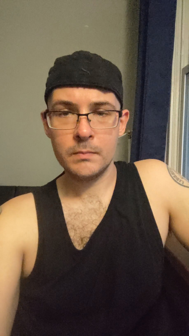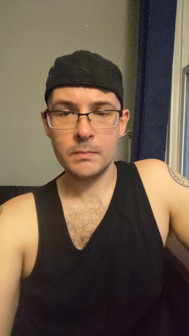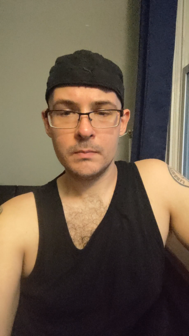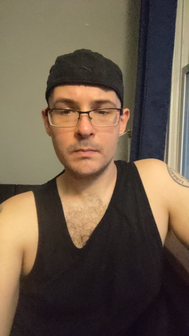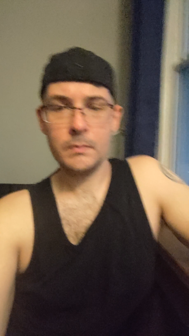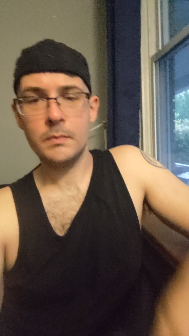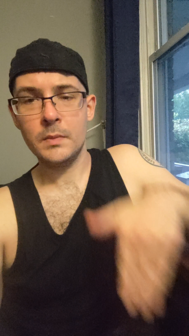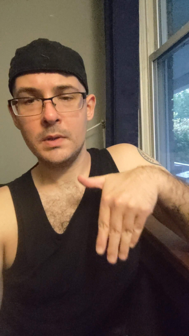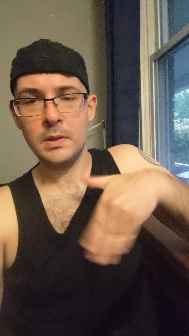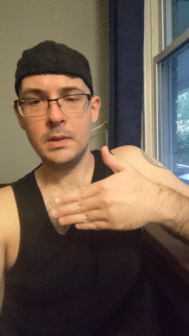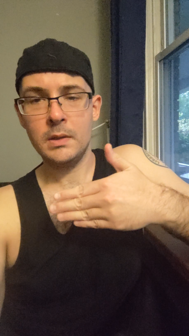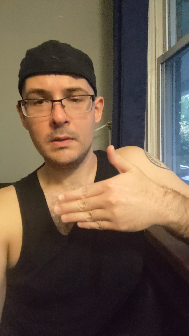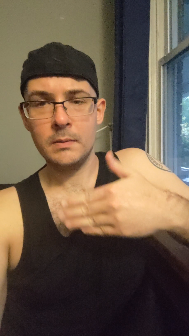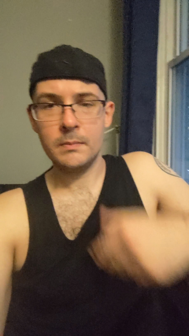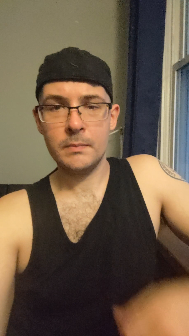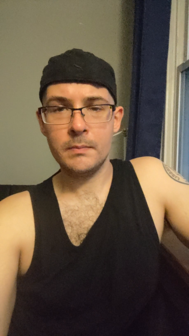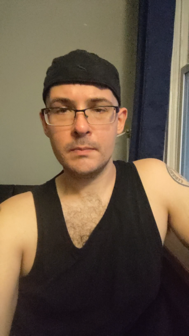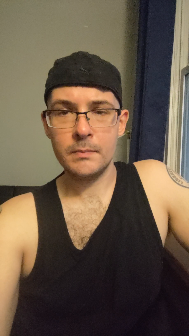kick